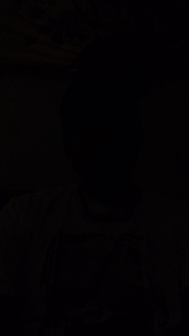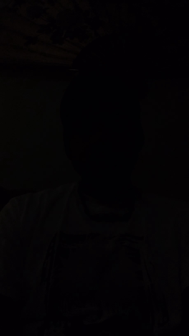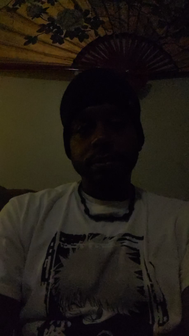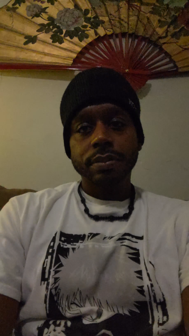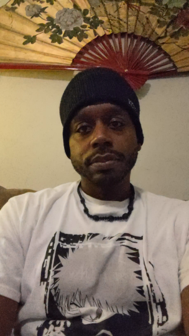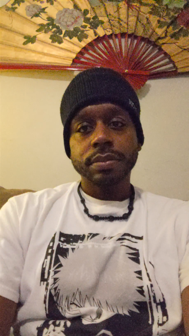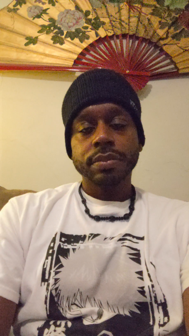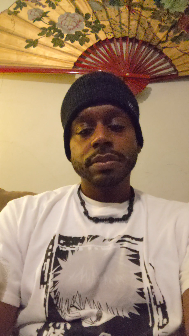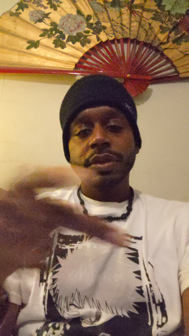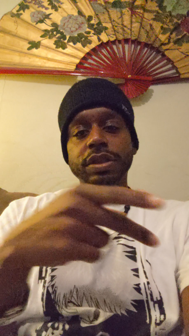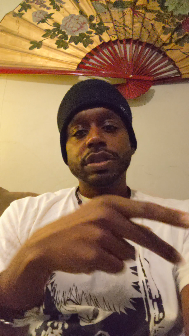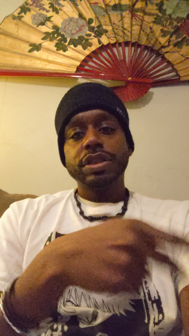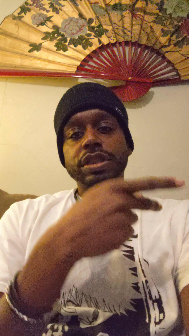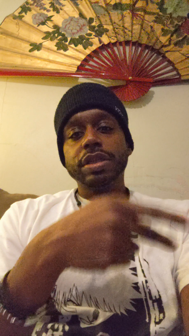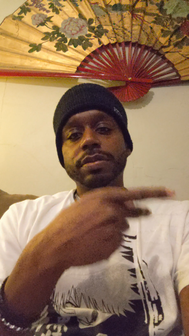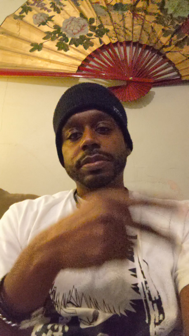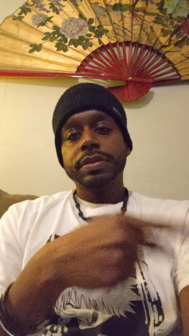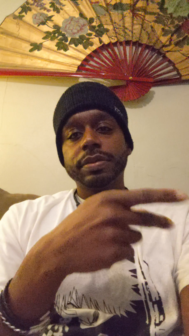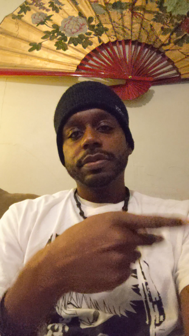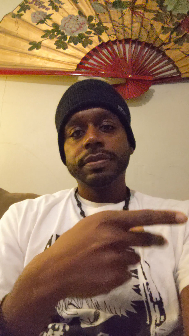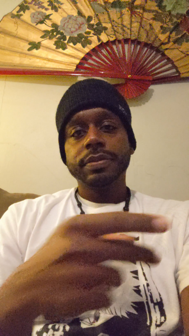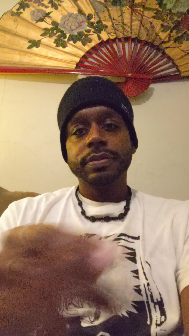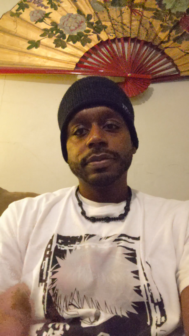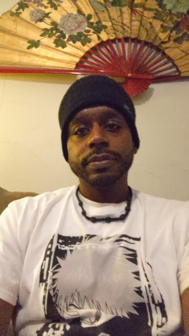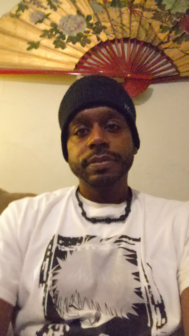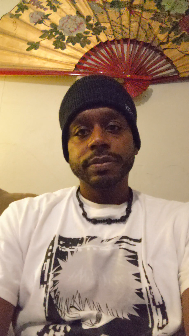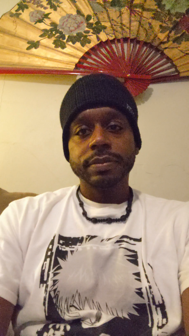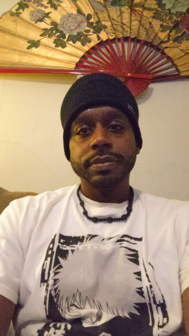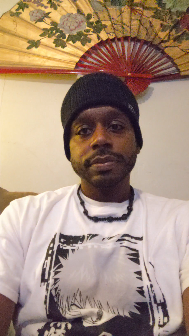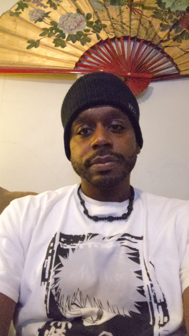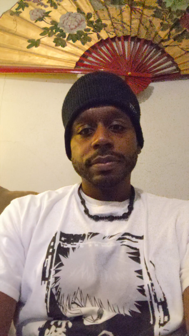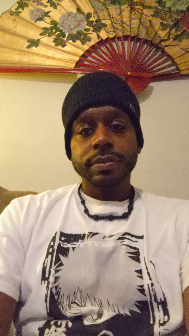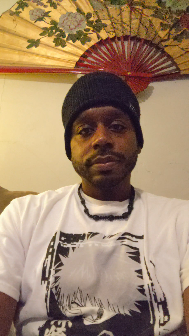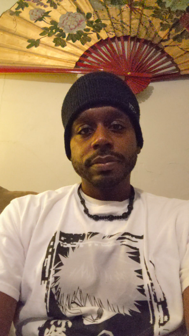sheep